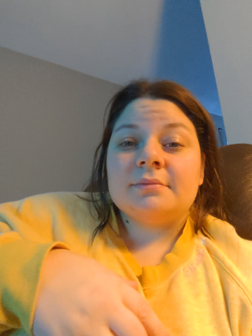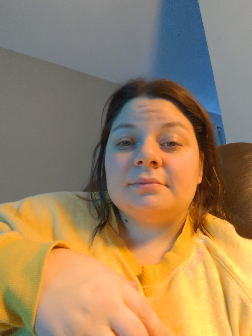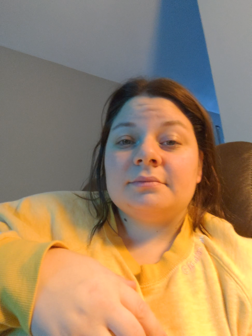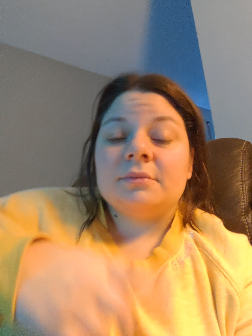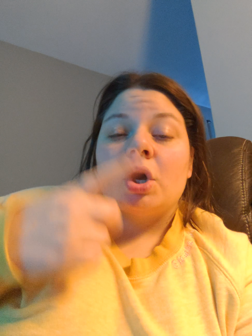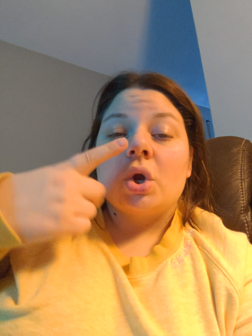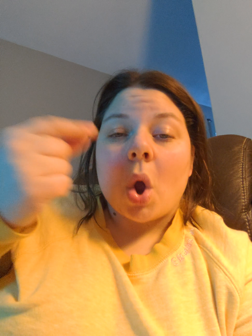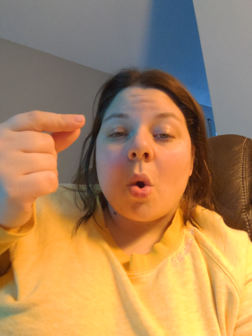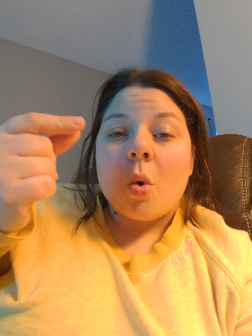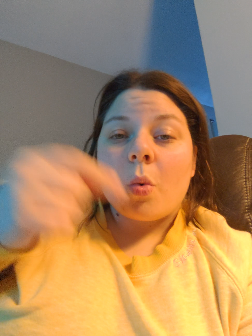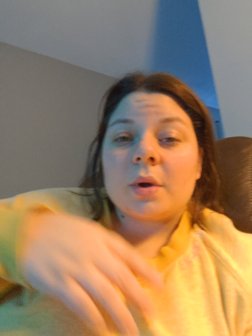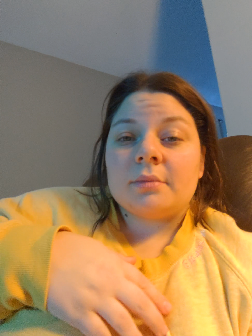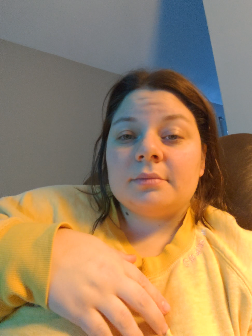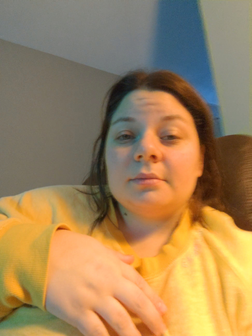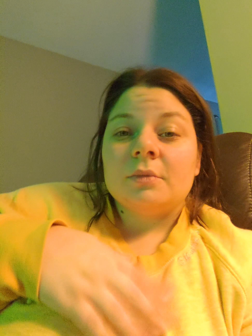go